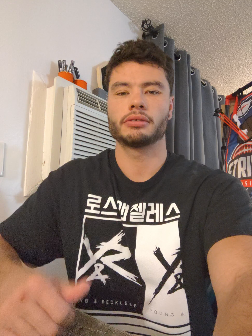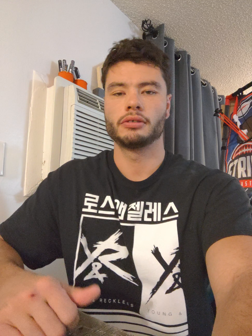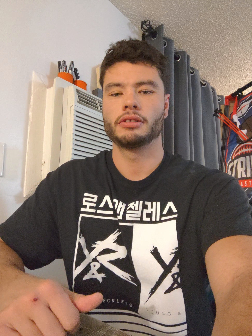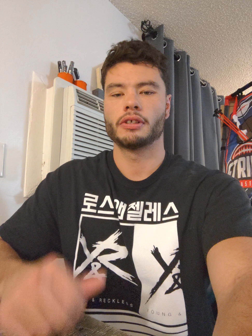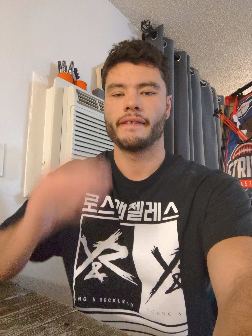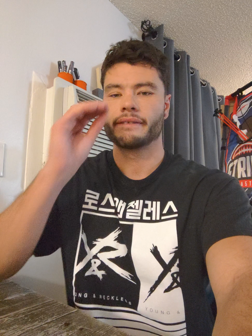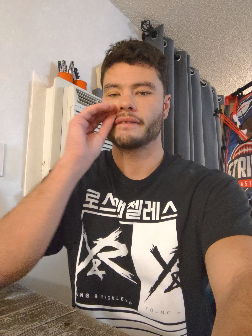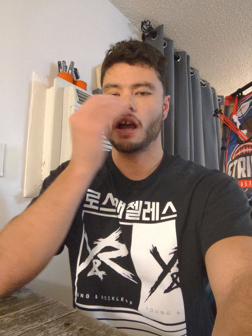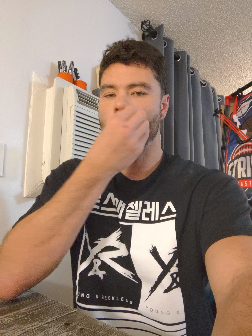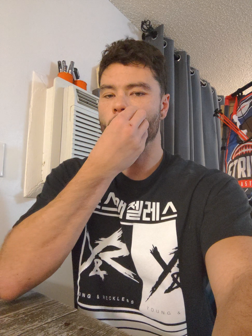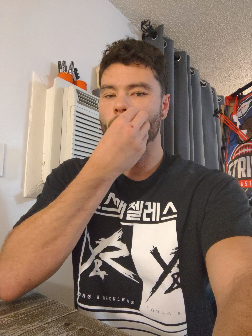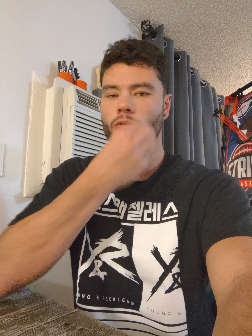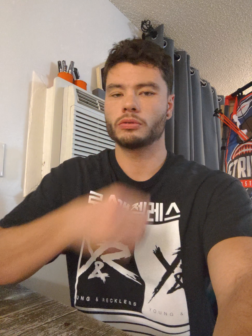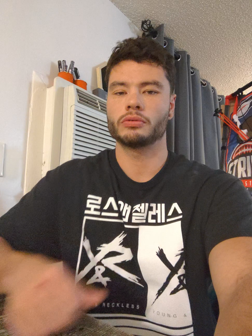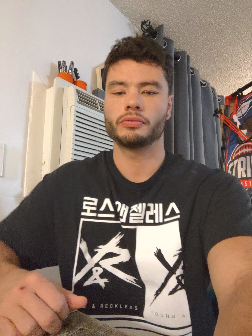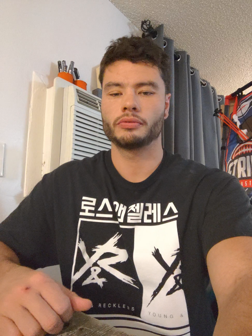flower